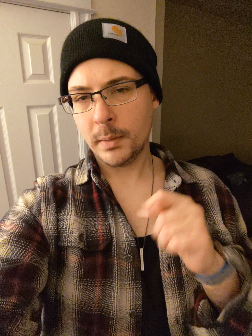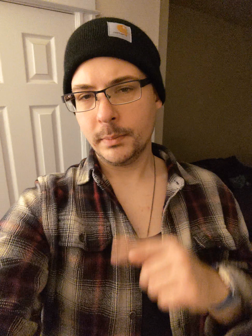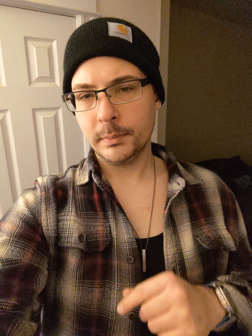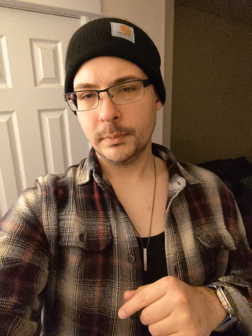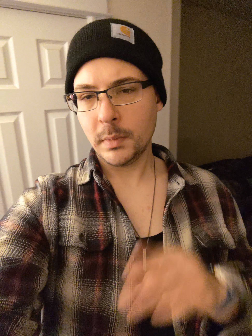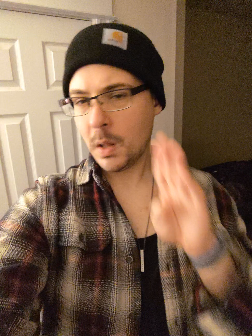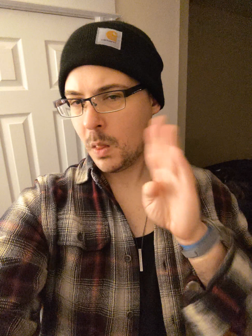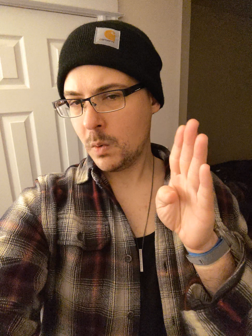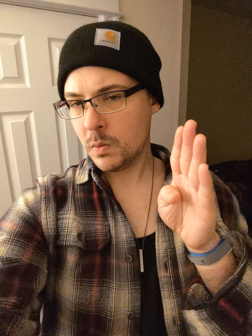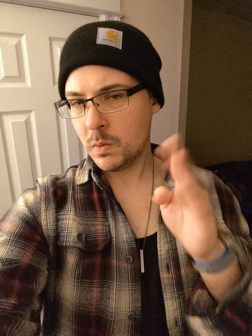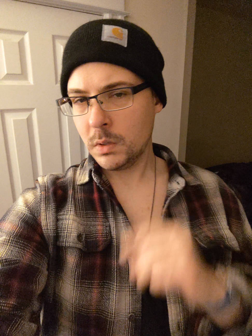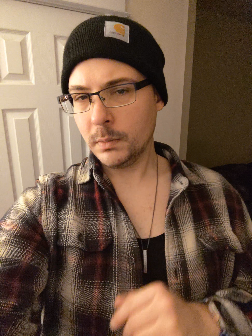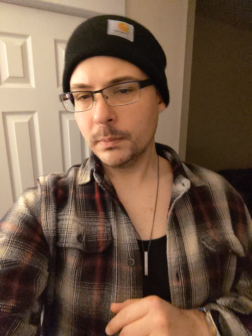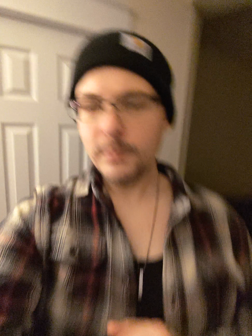hello